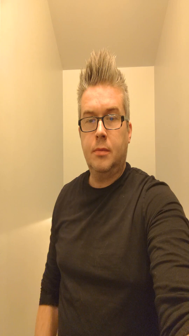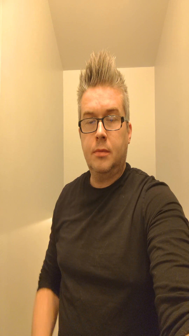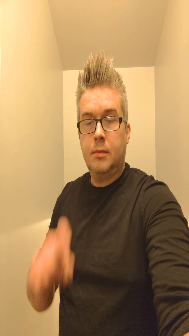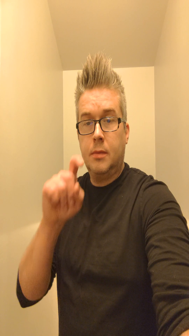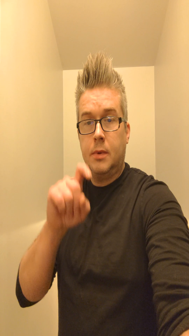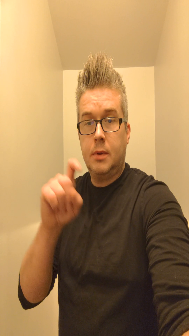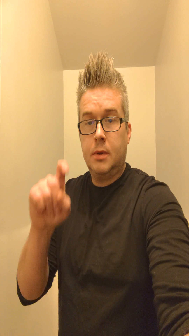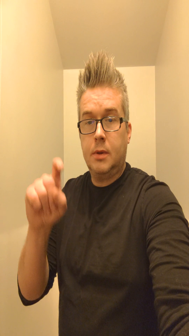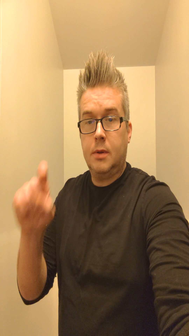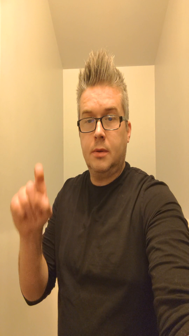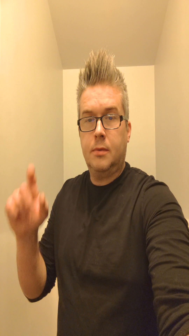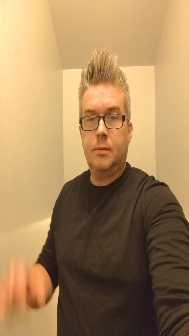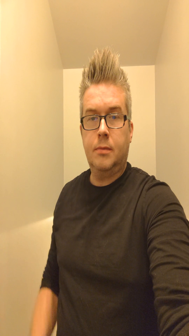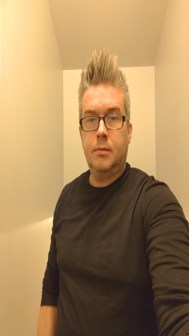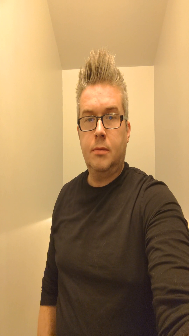closet